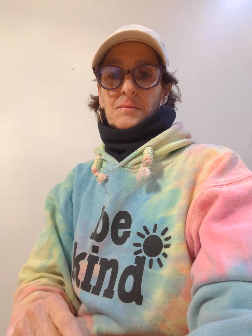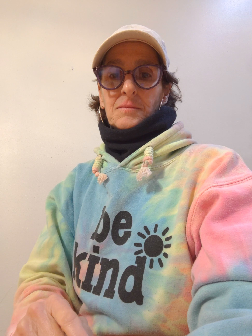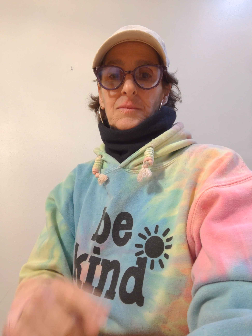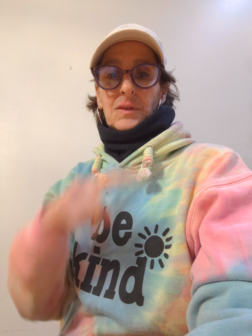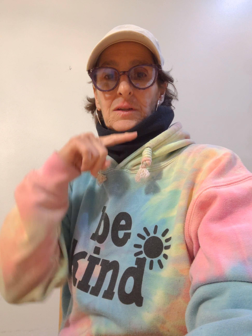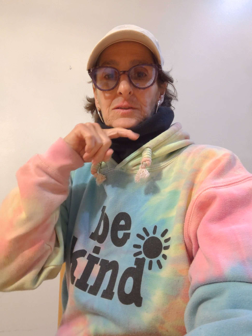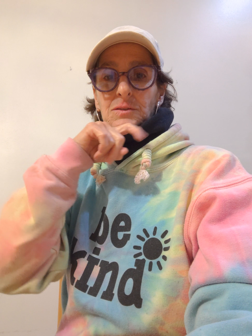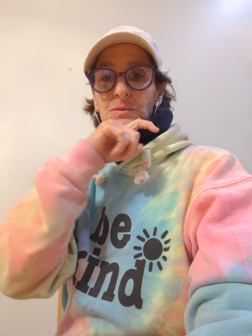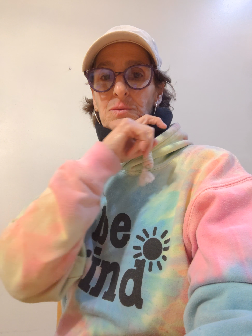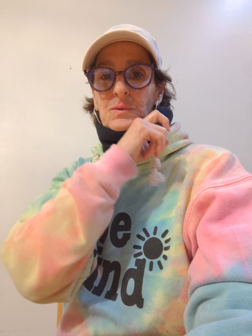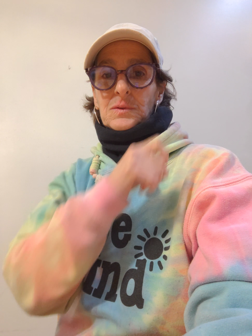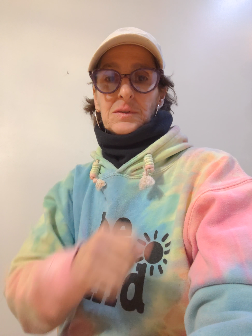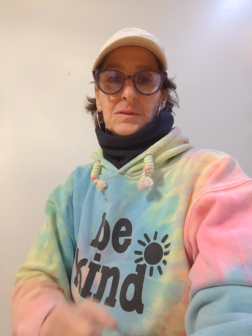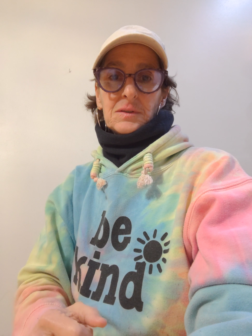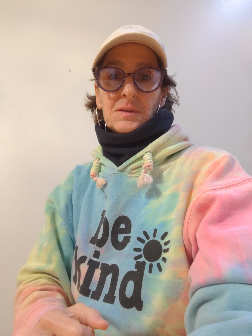cereal